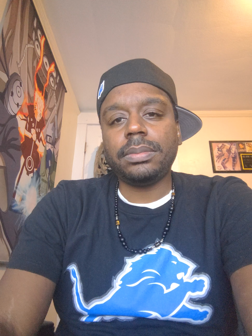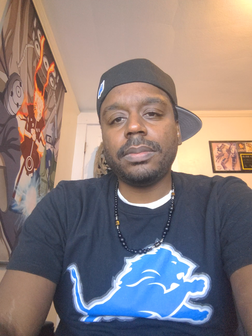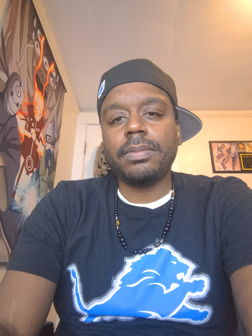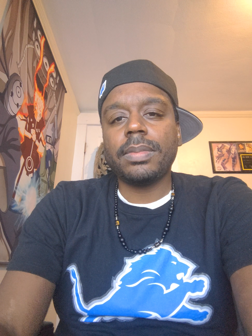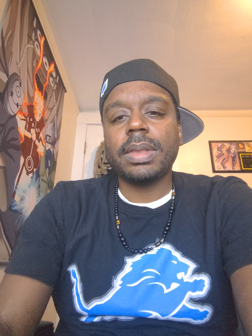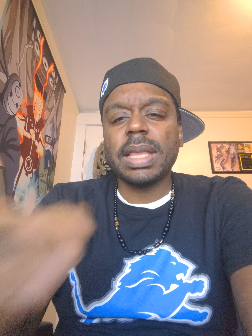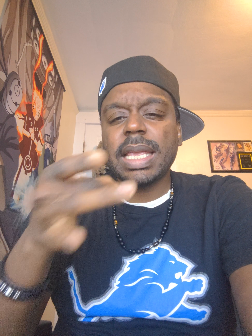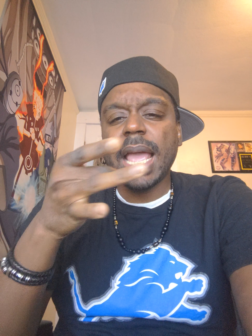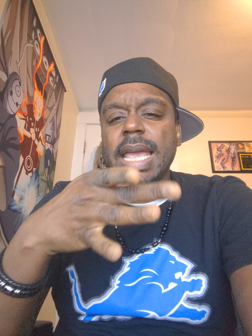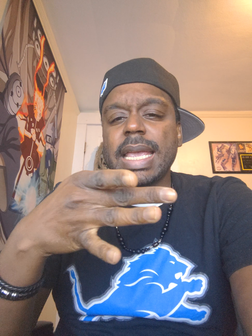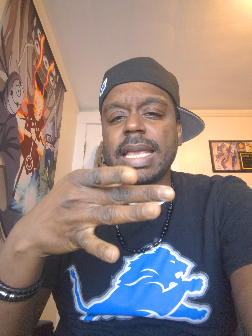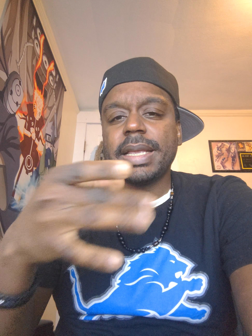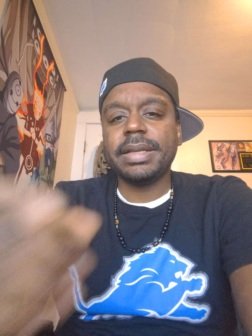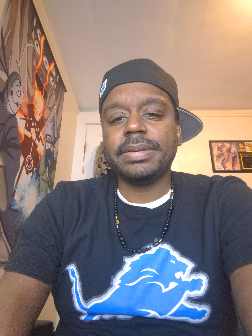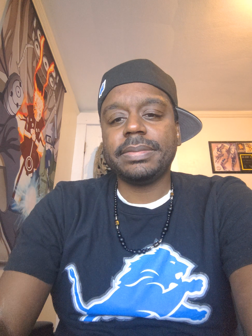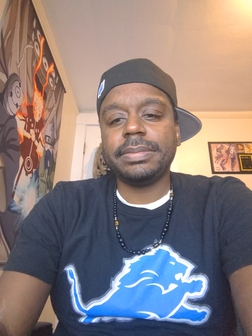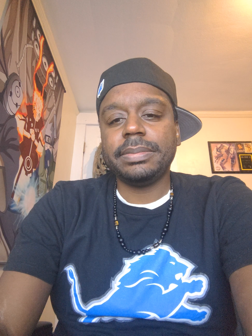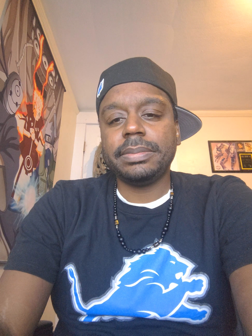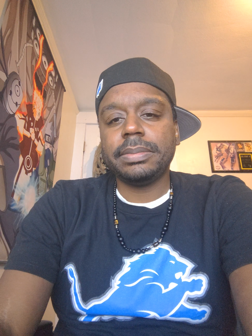hate